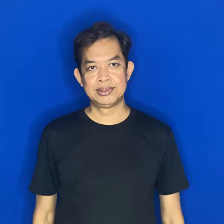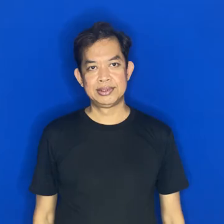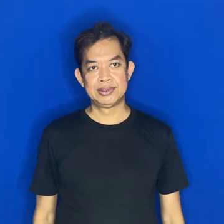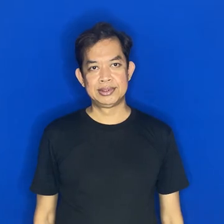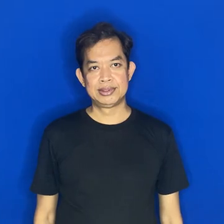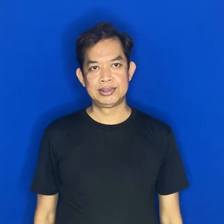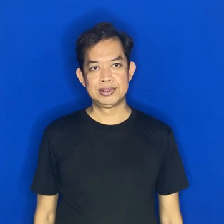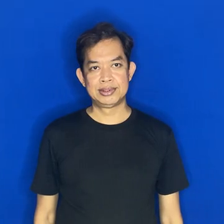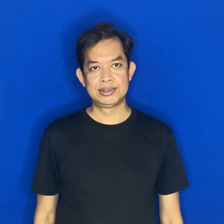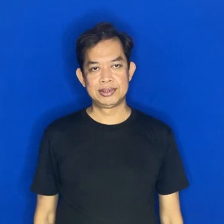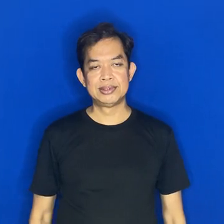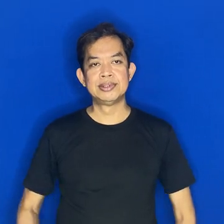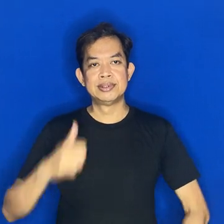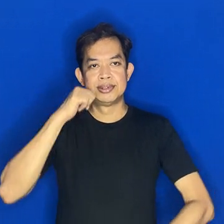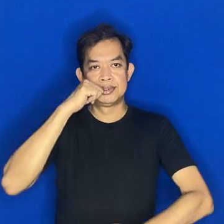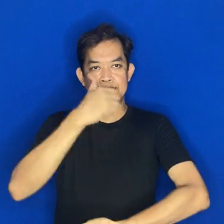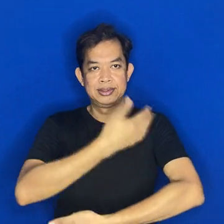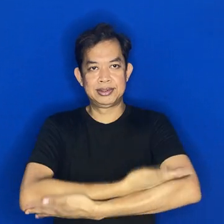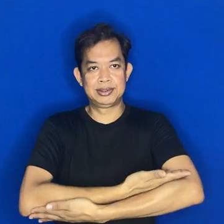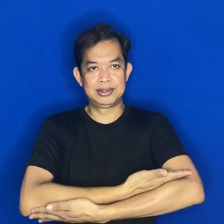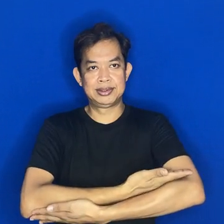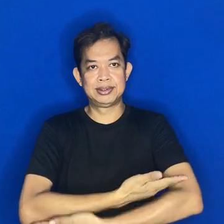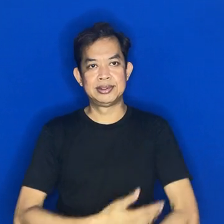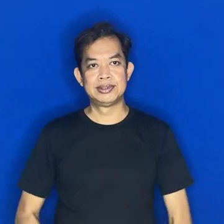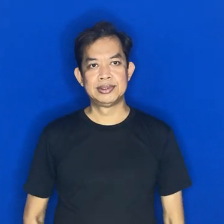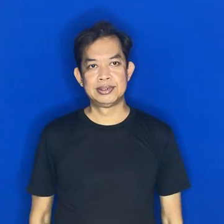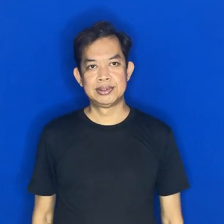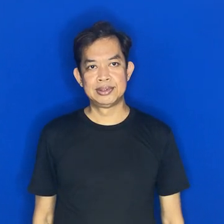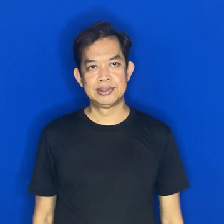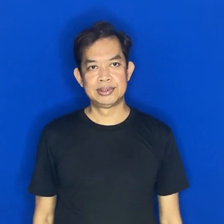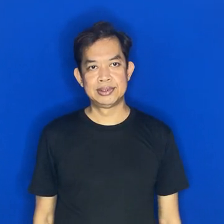daughter